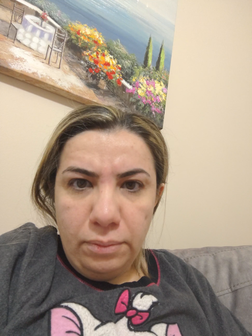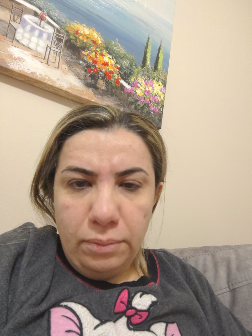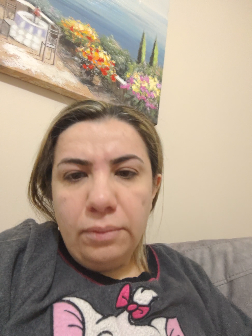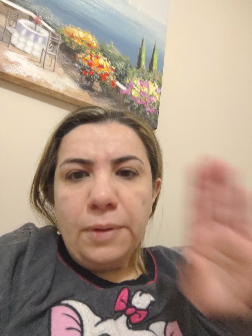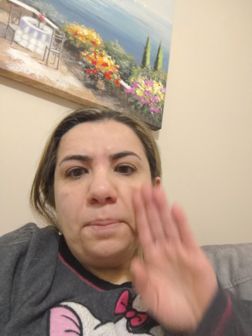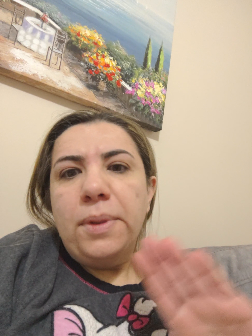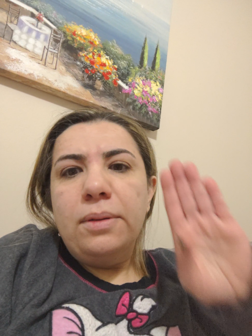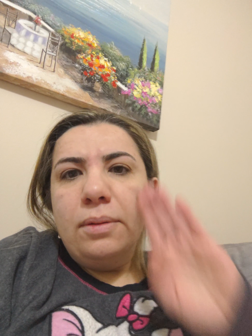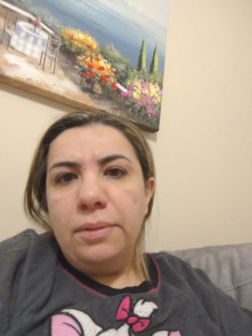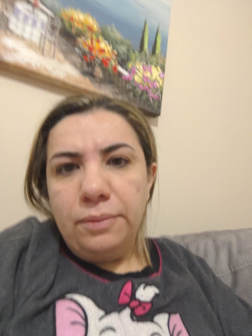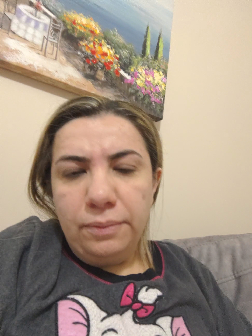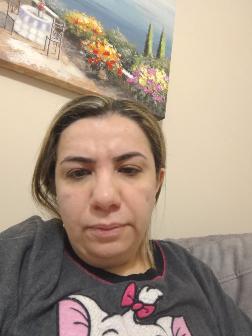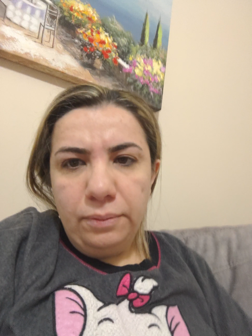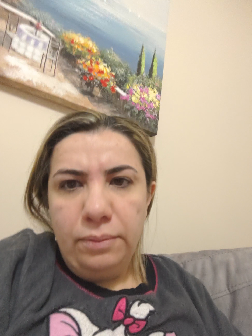brown